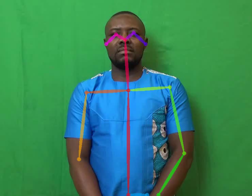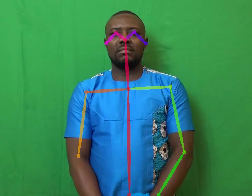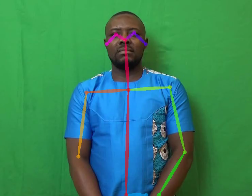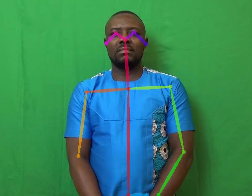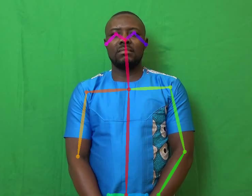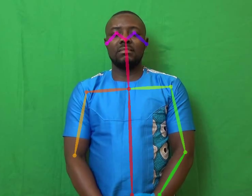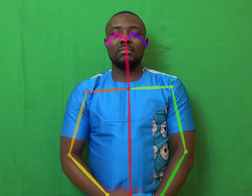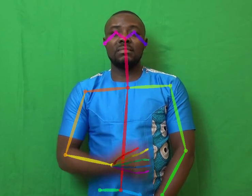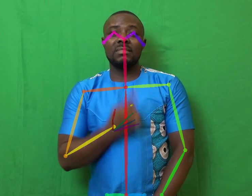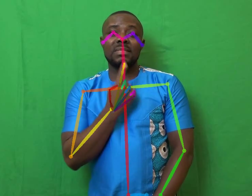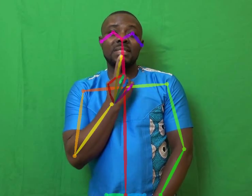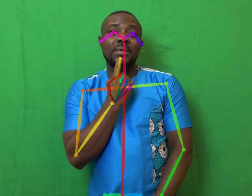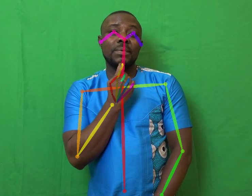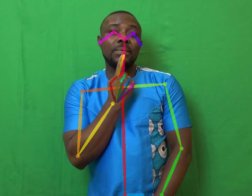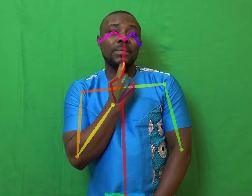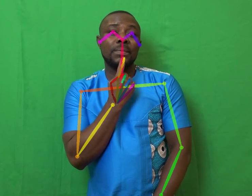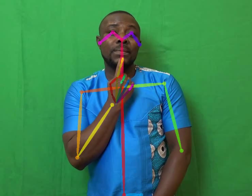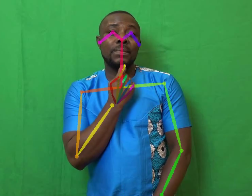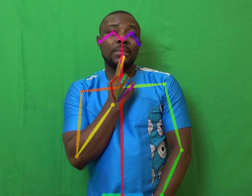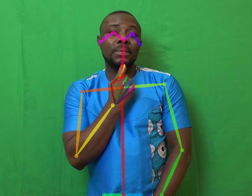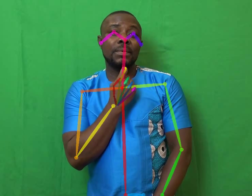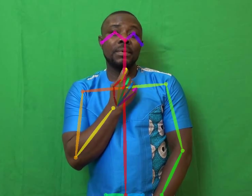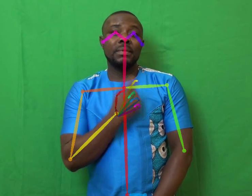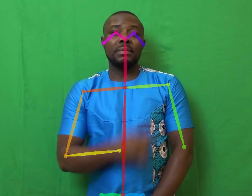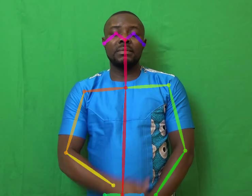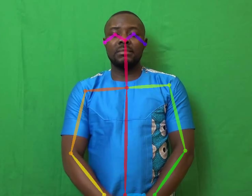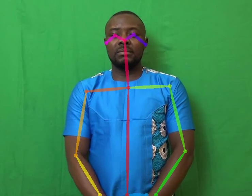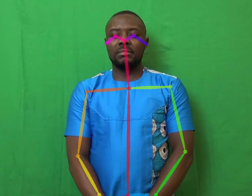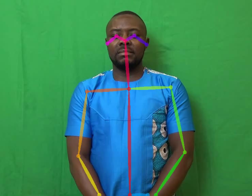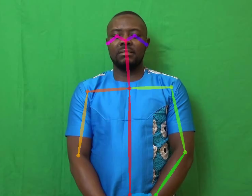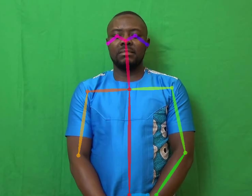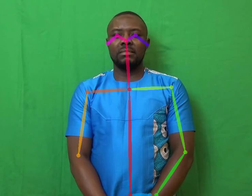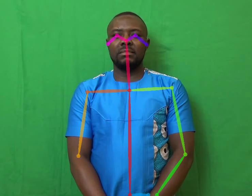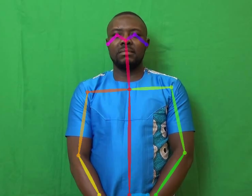red